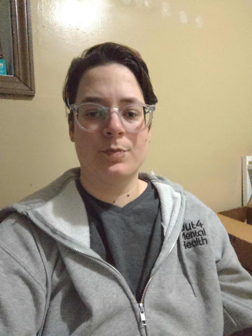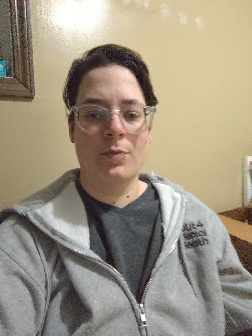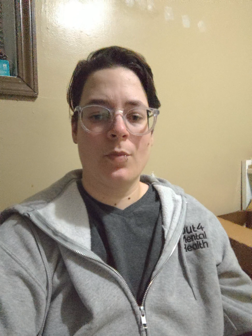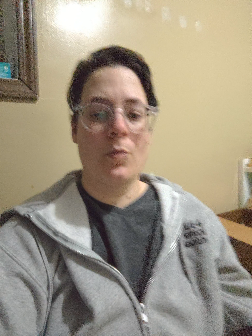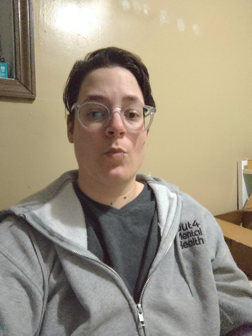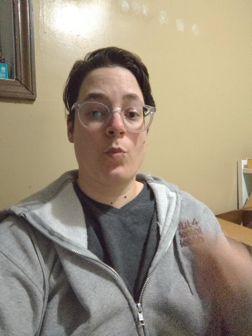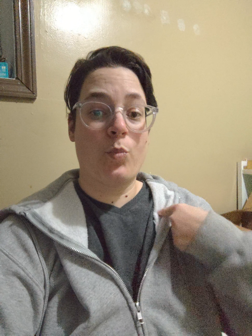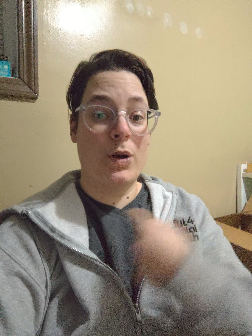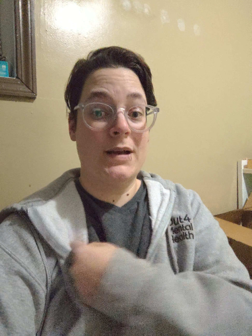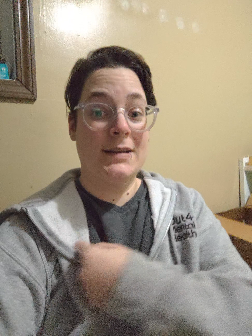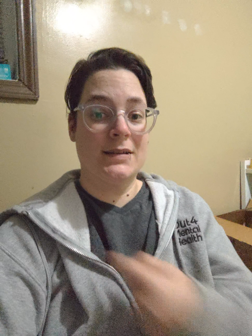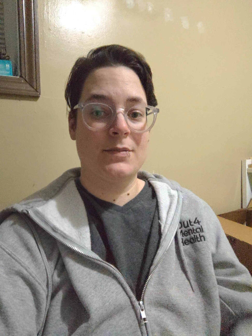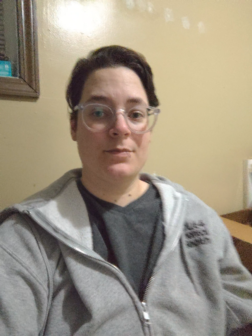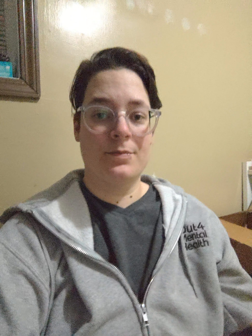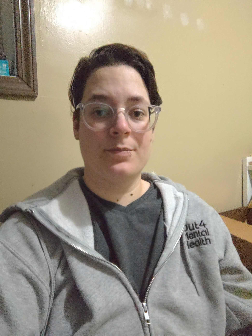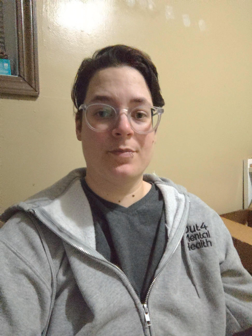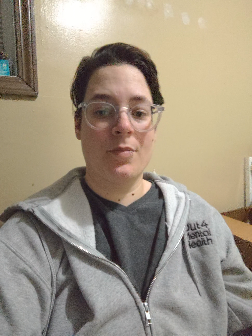we